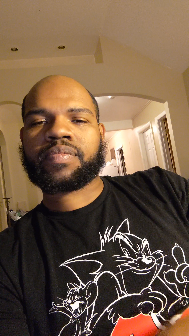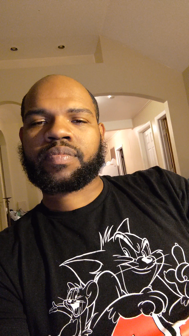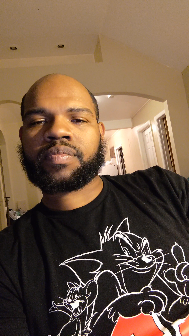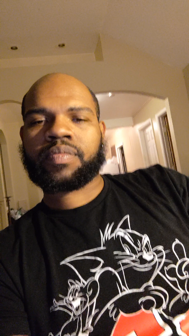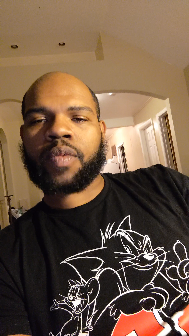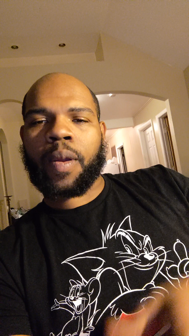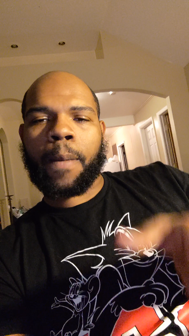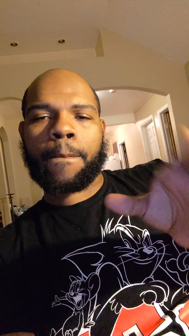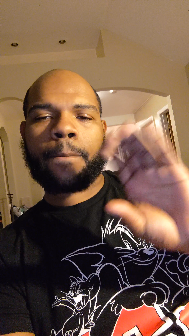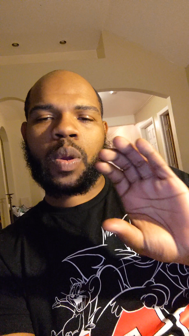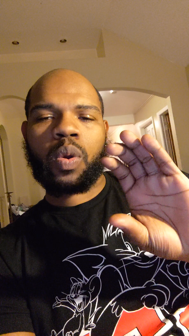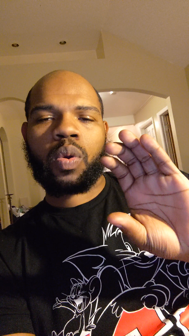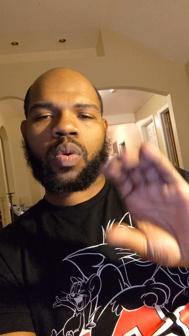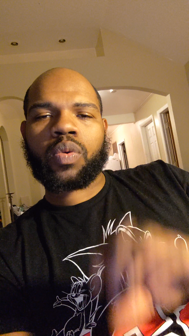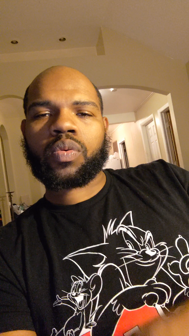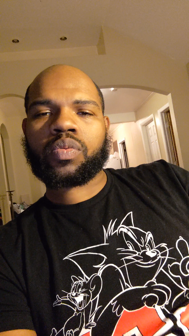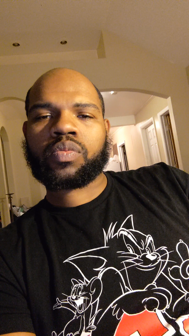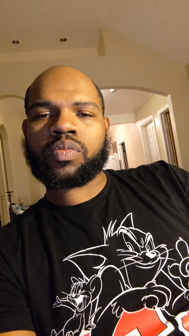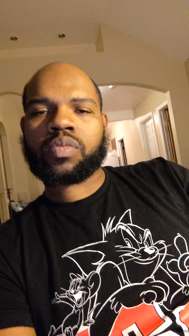pour